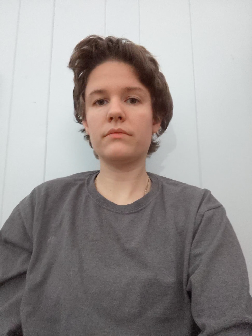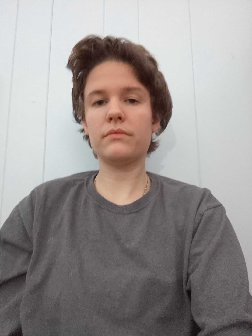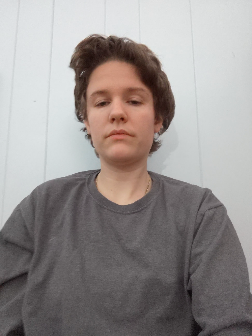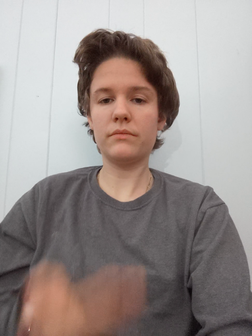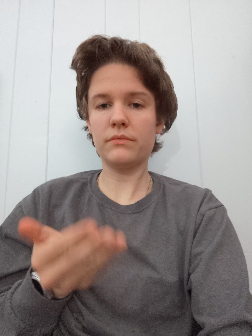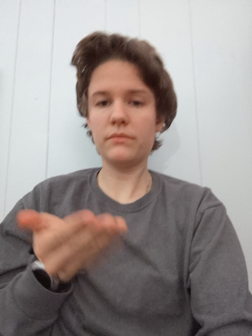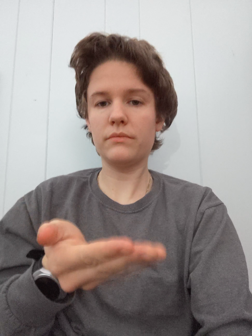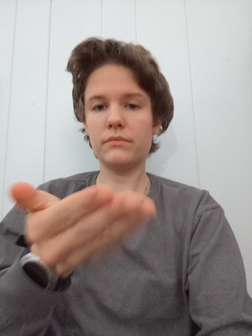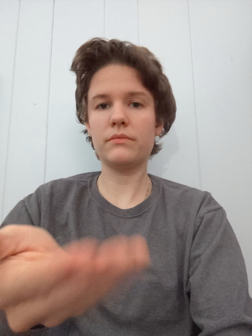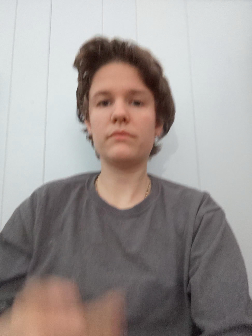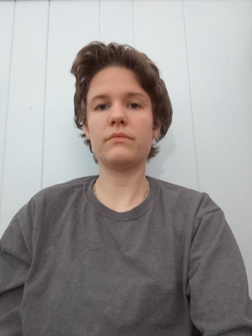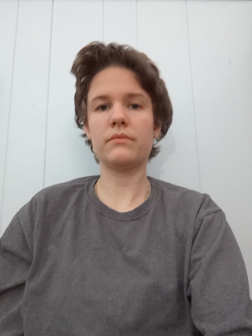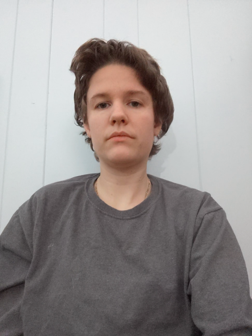boat